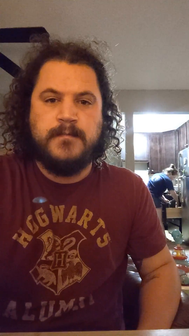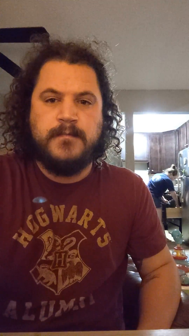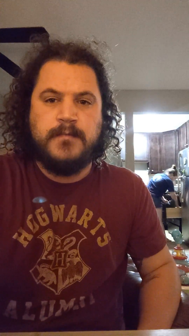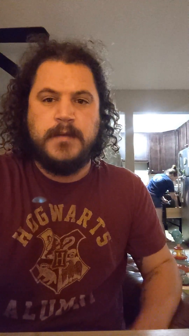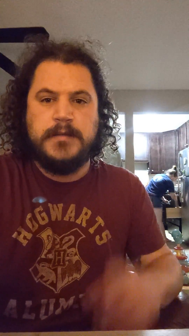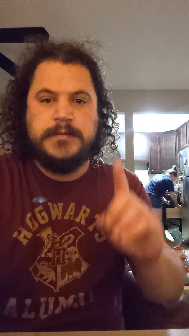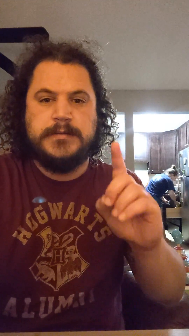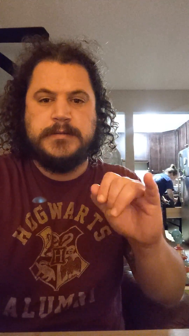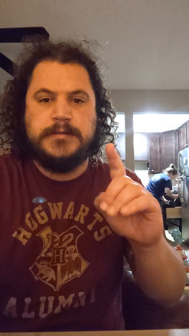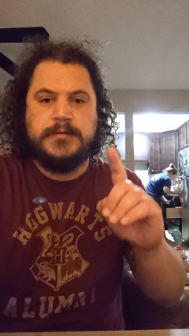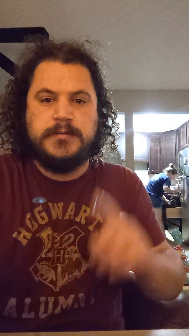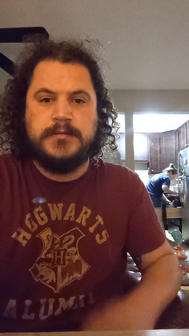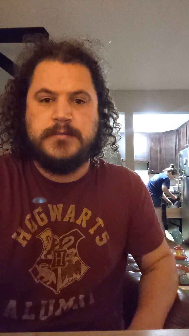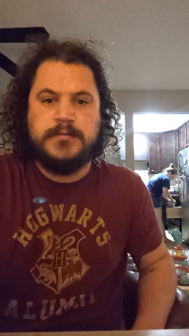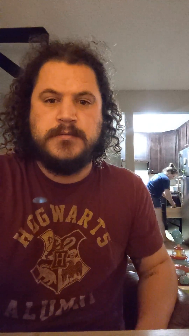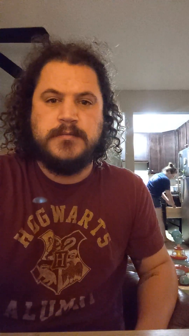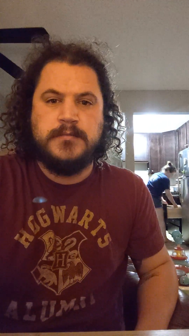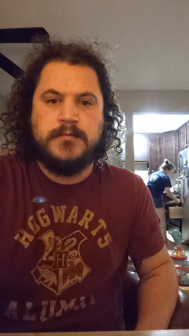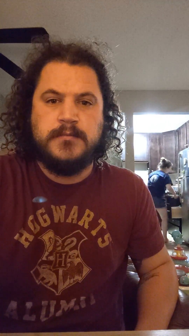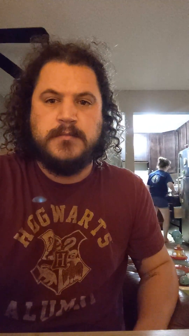did